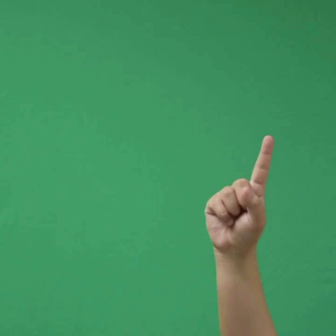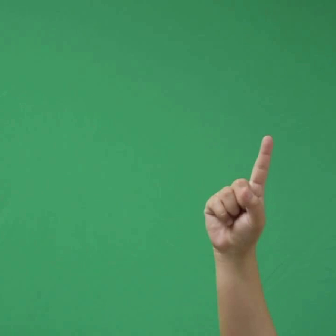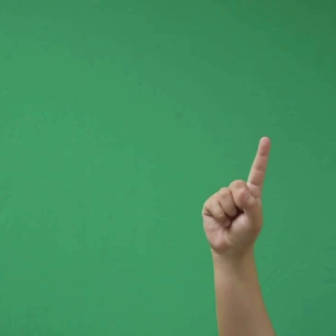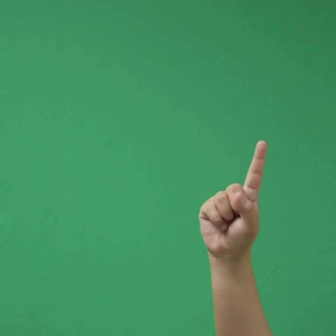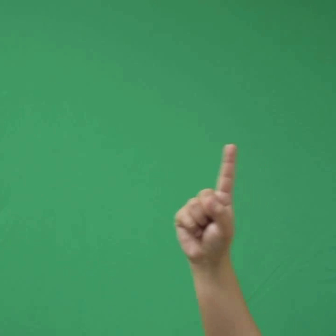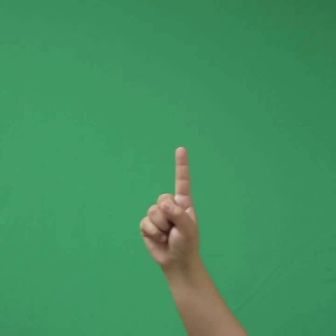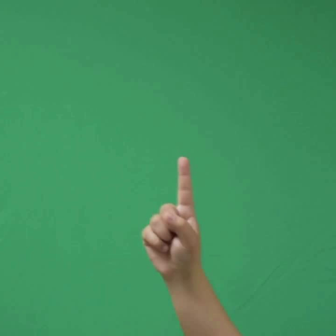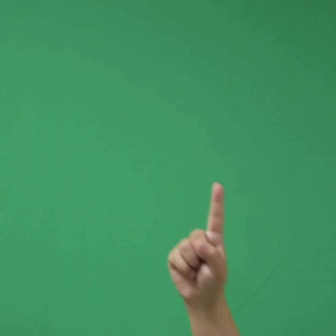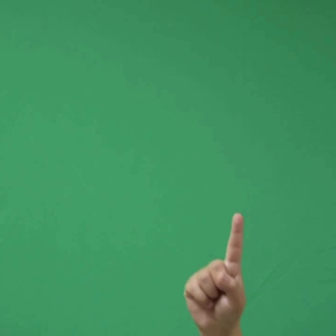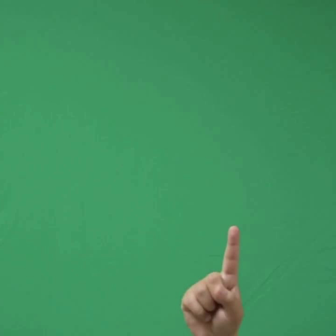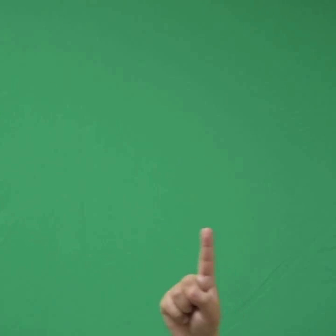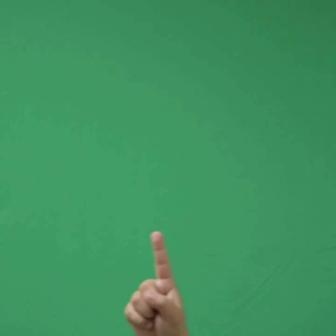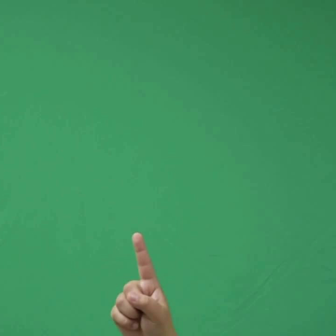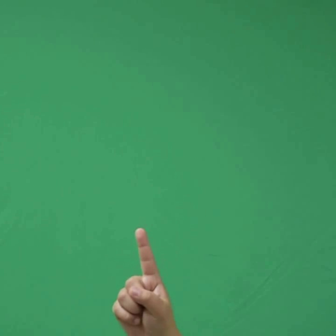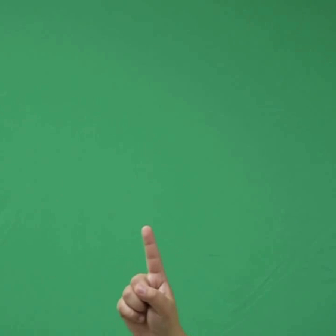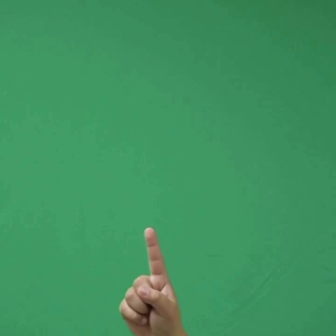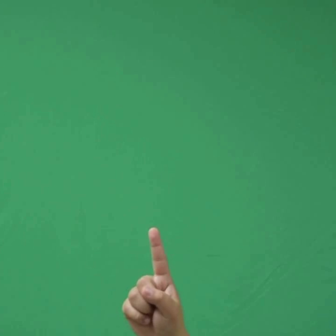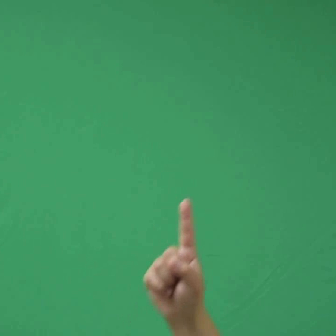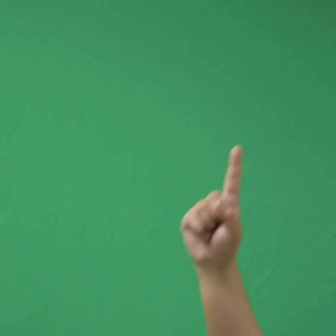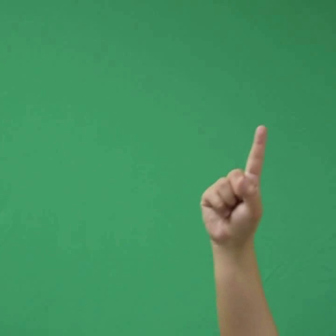Z